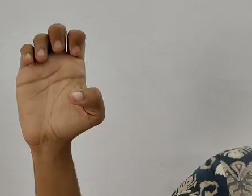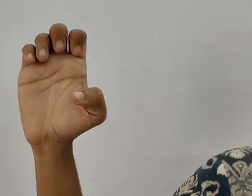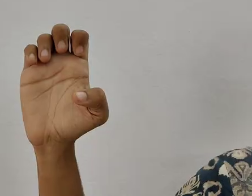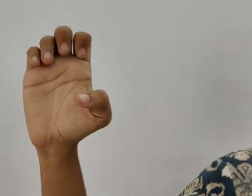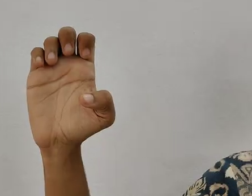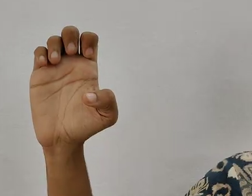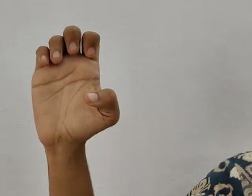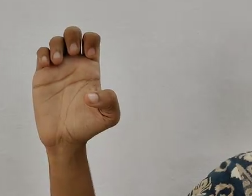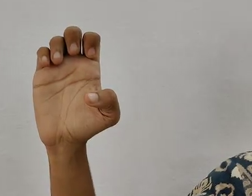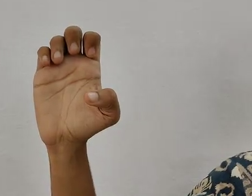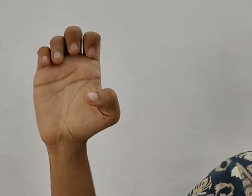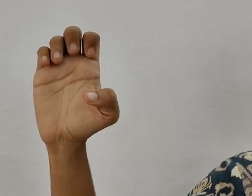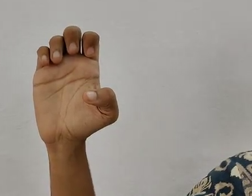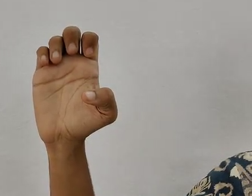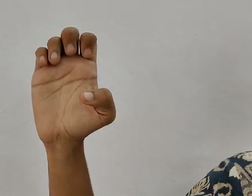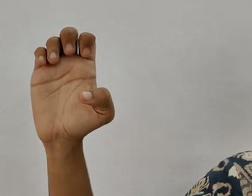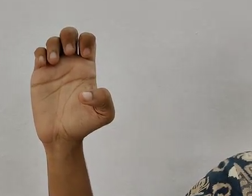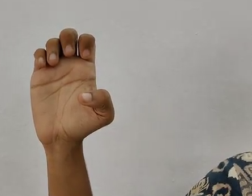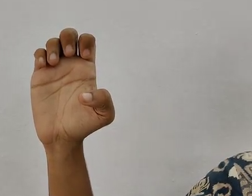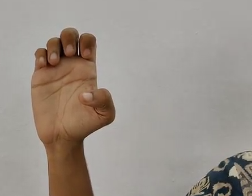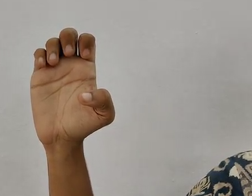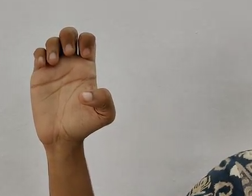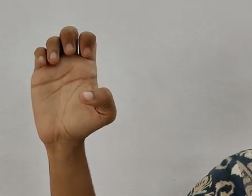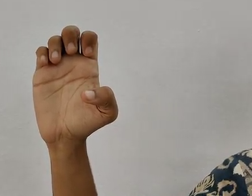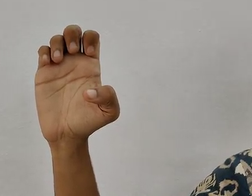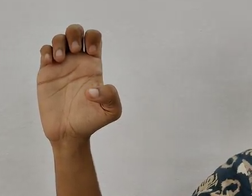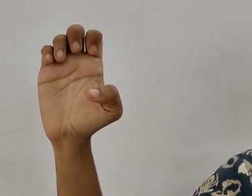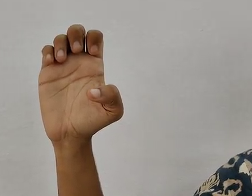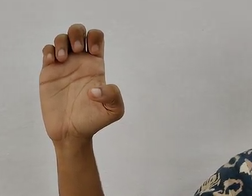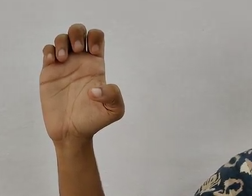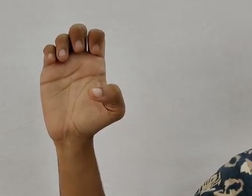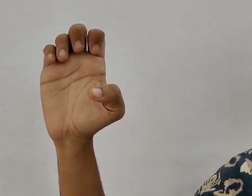ഇ